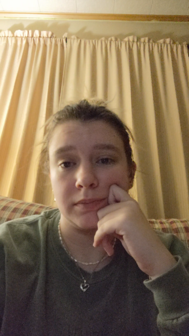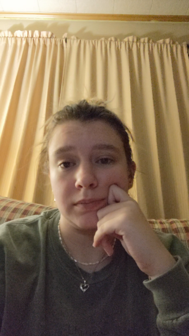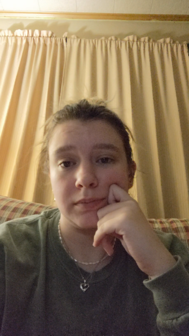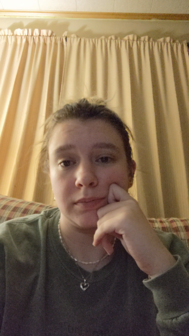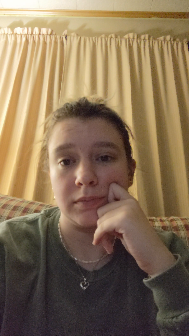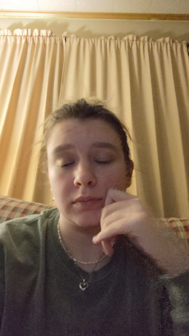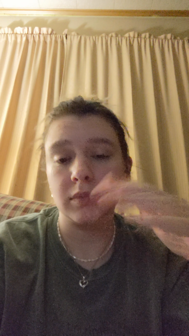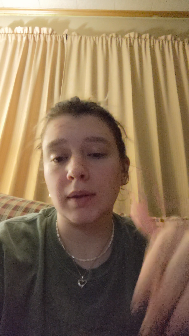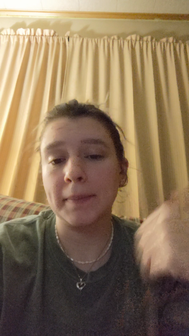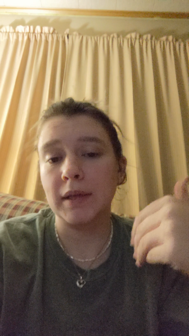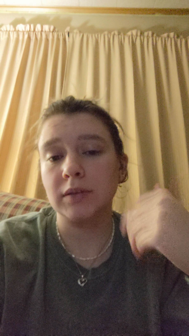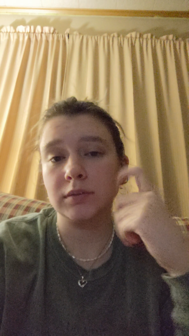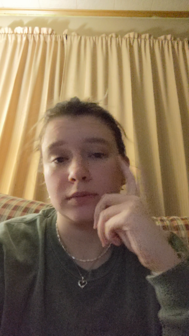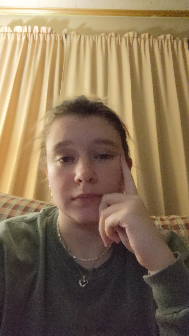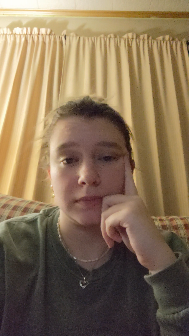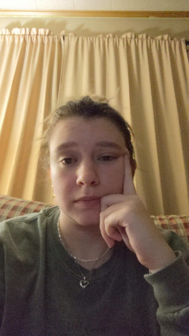pants